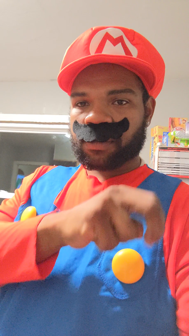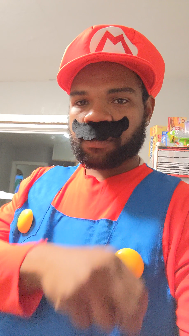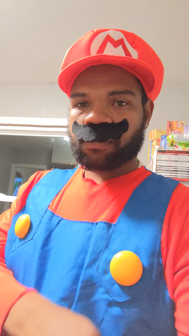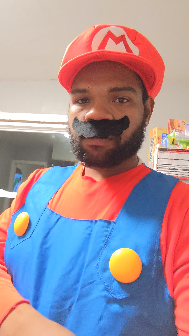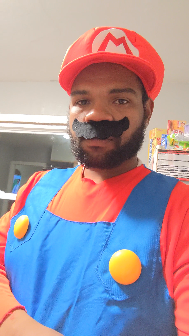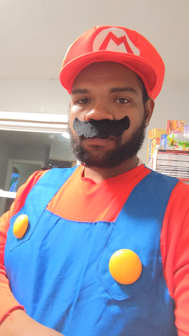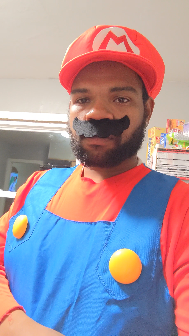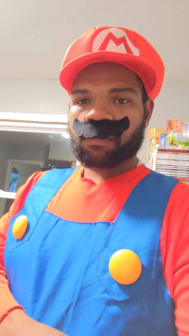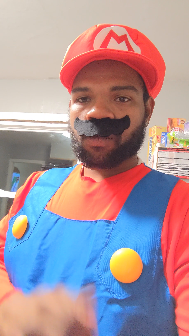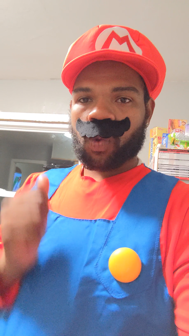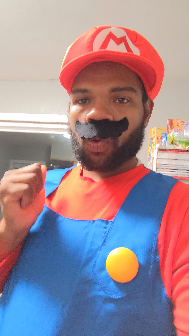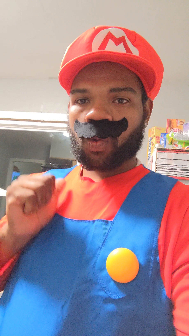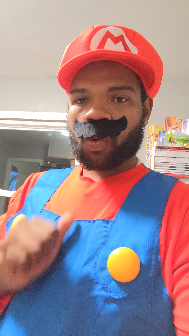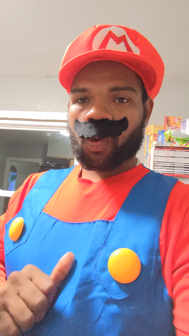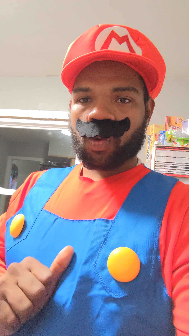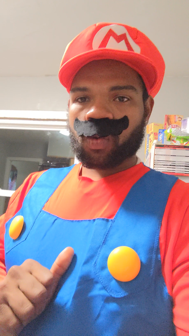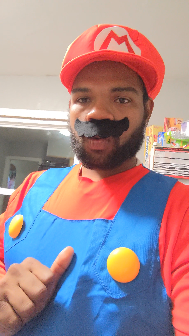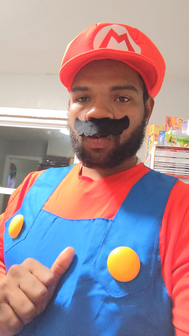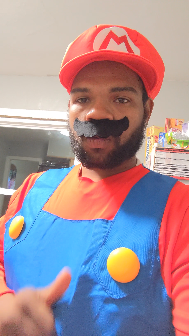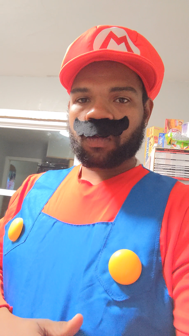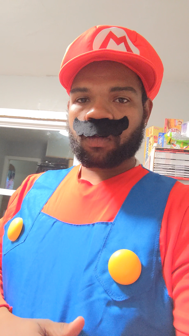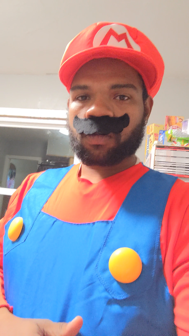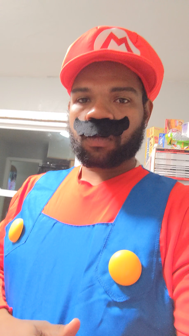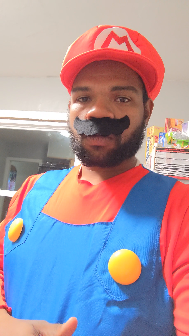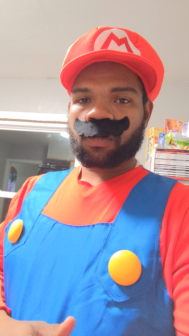coats